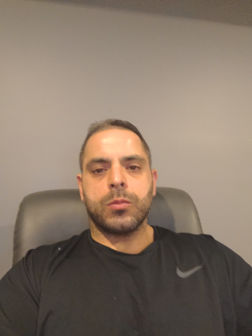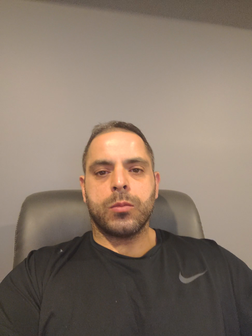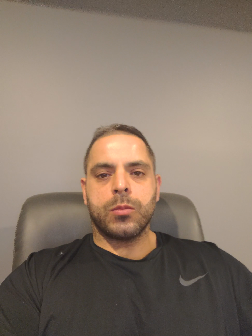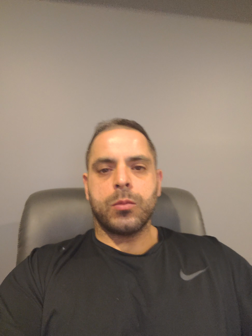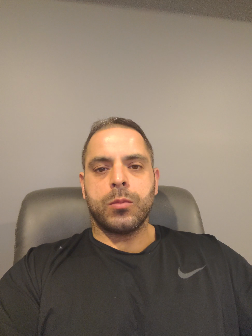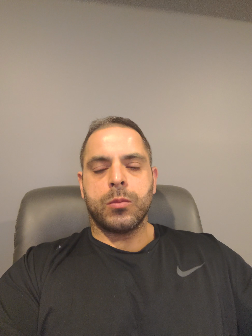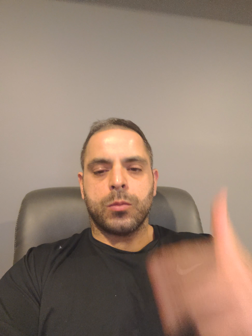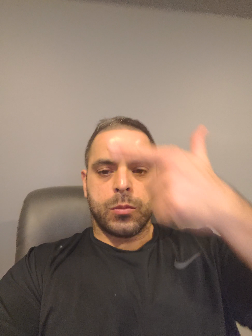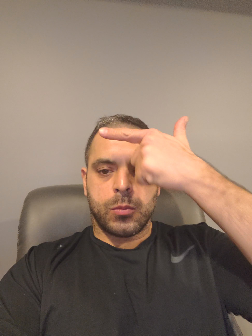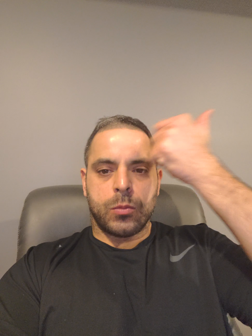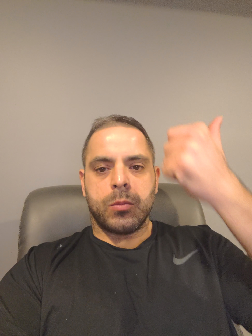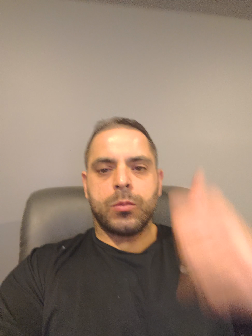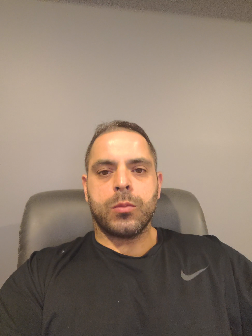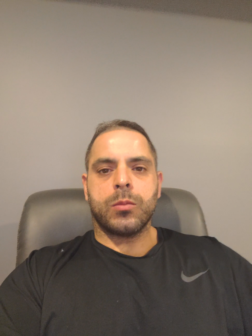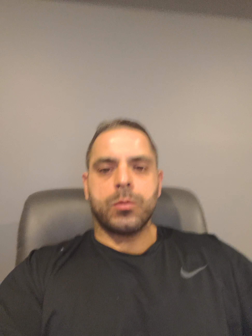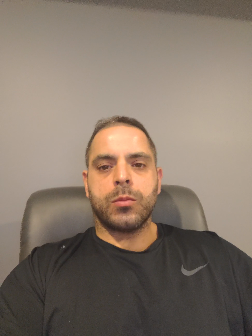because